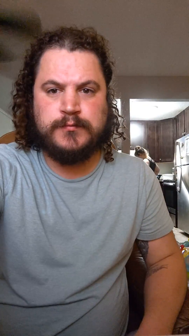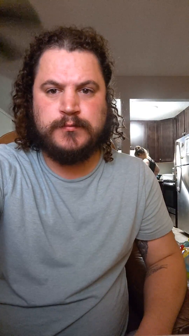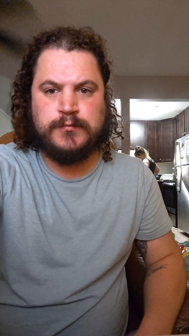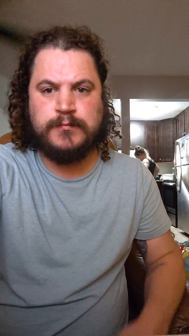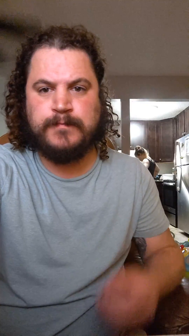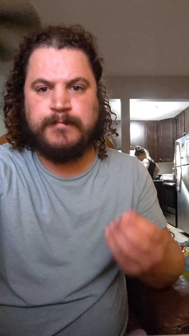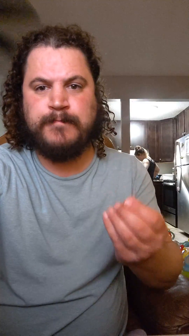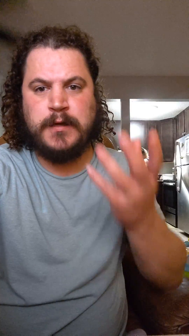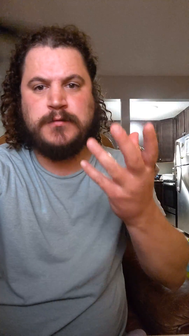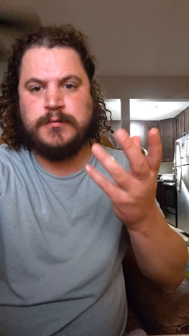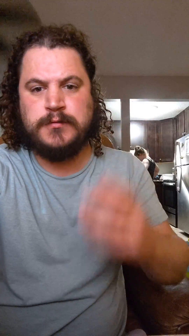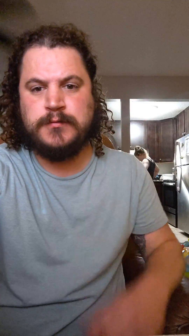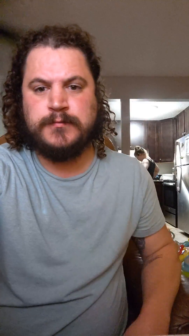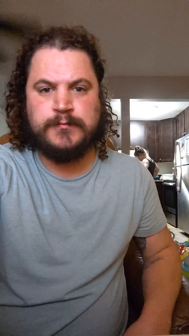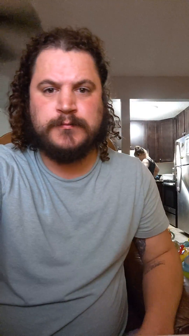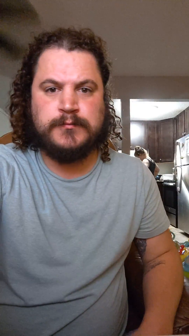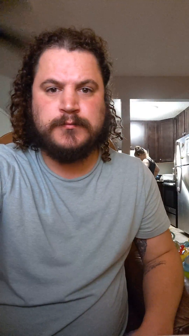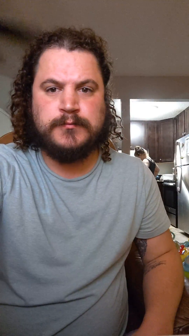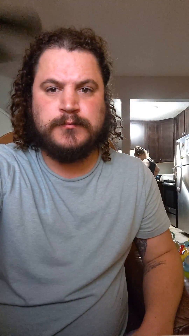plants